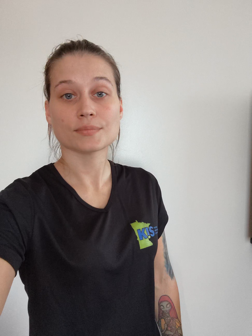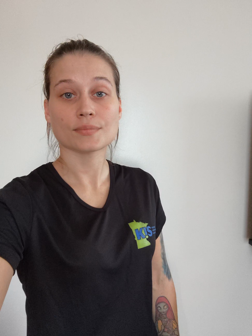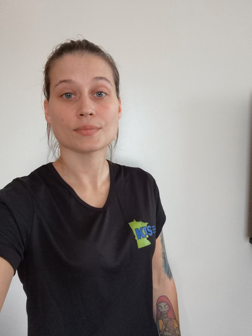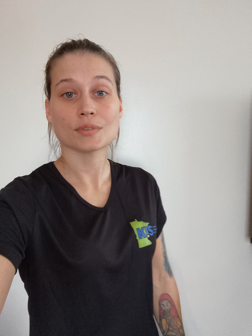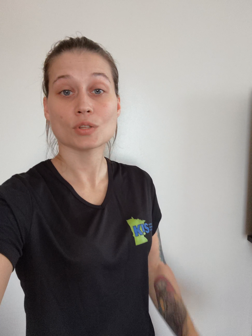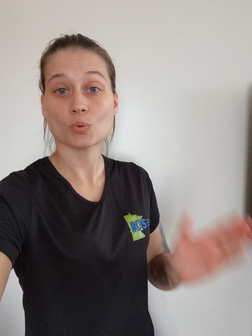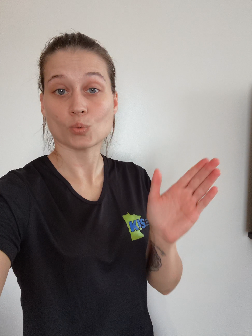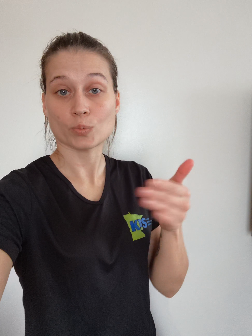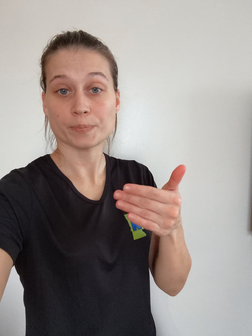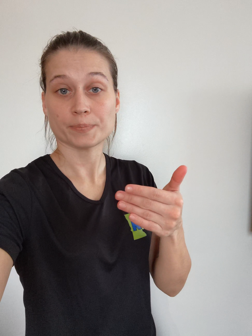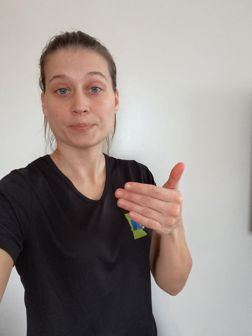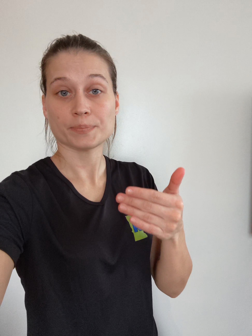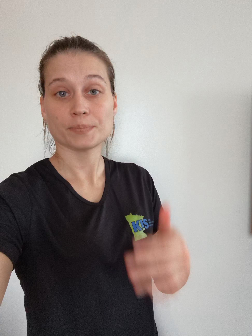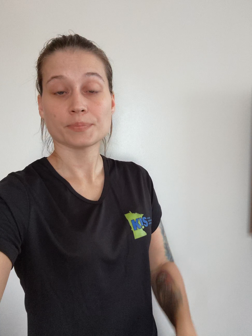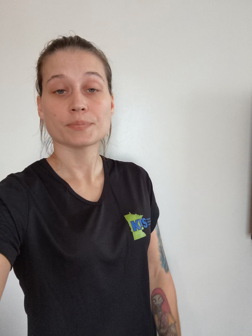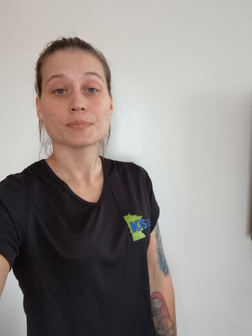room